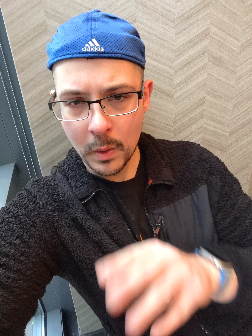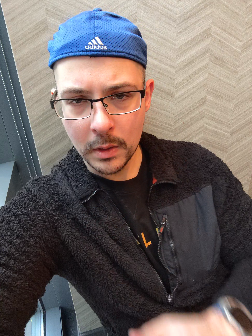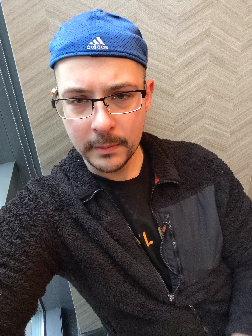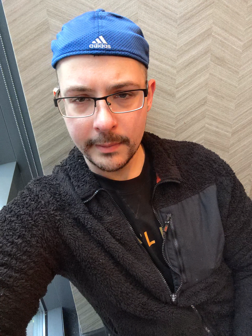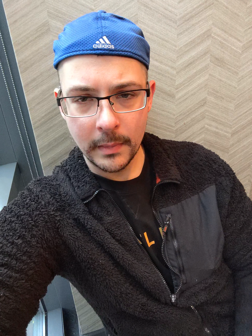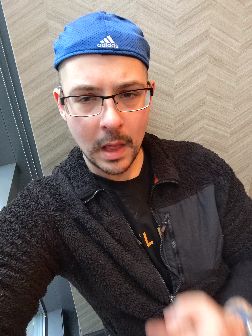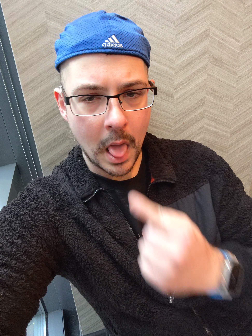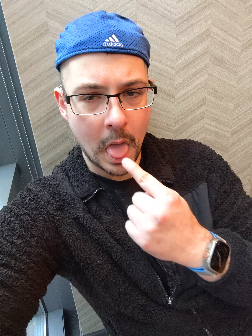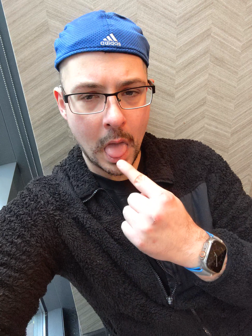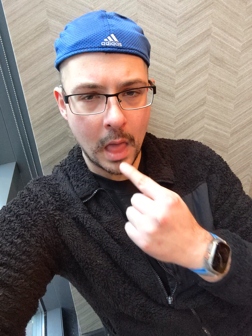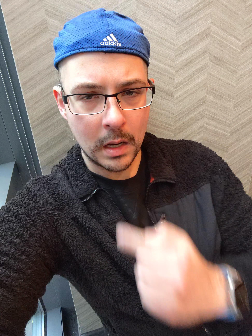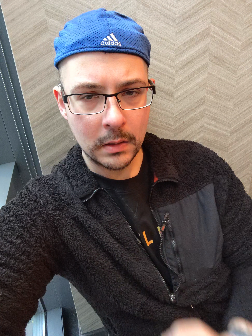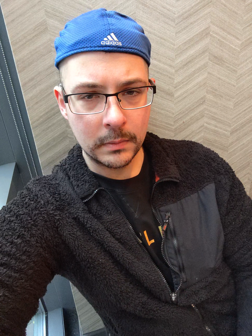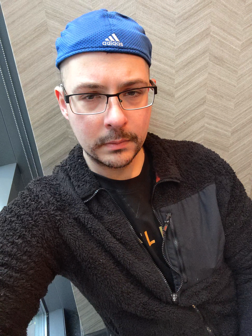tongue